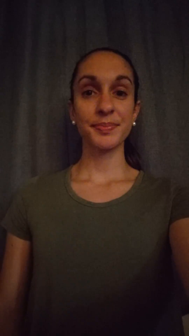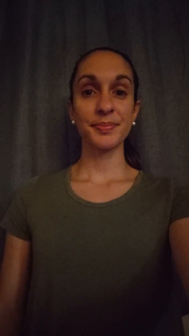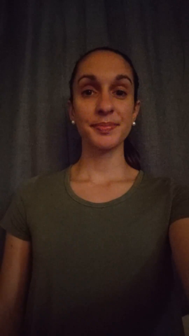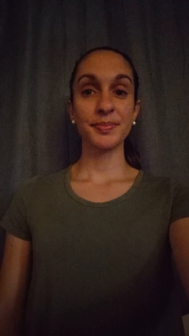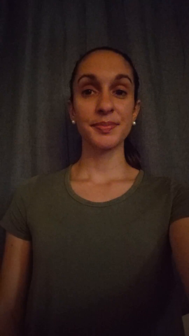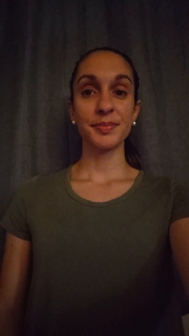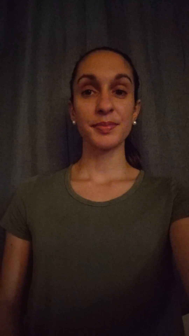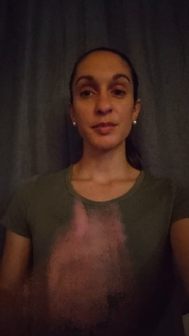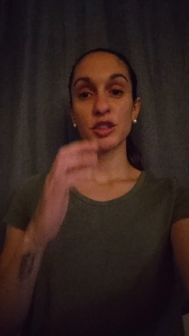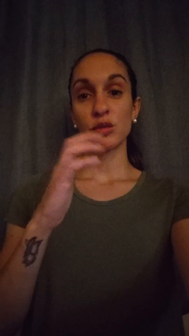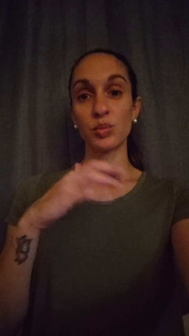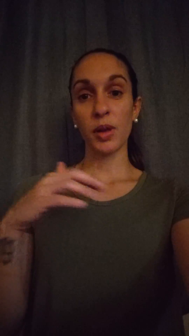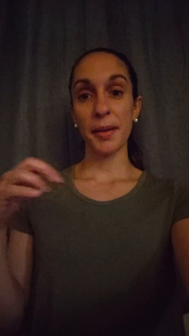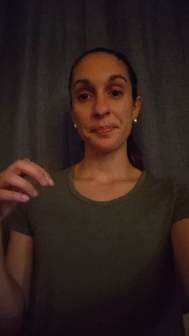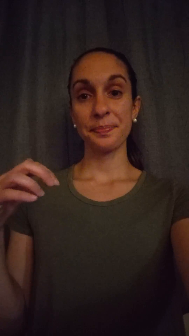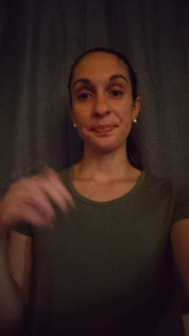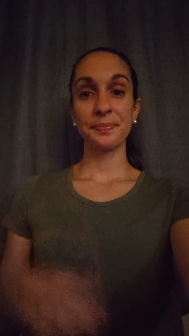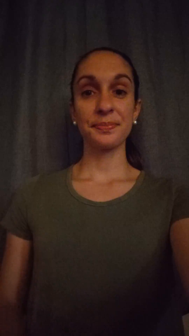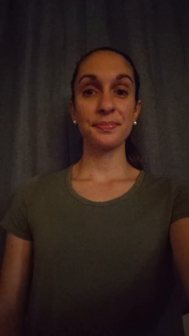grapes